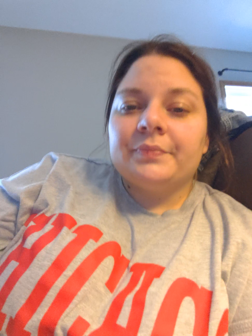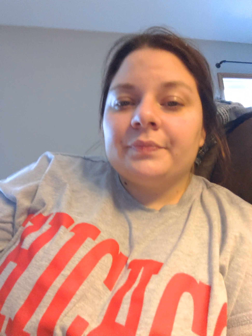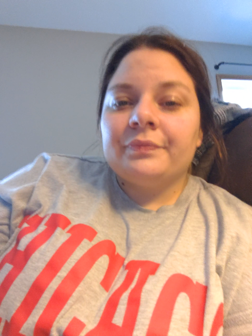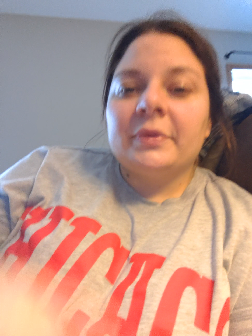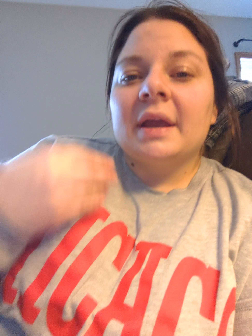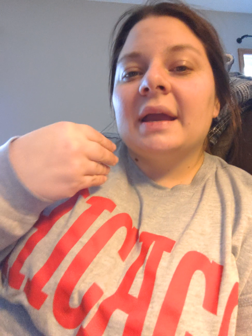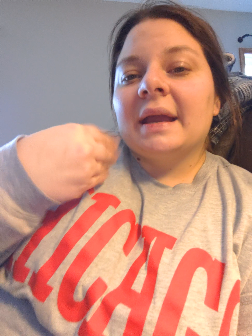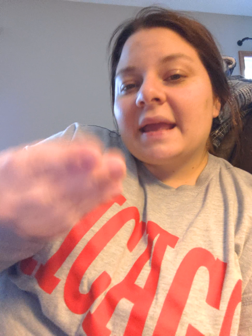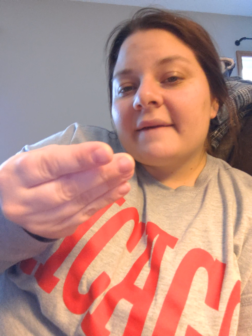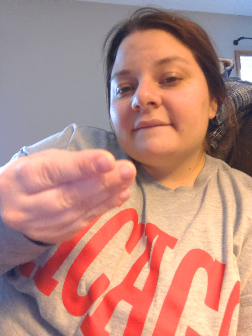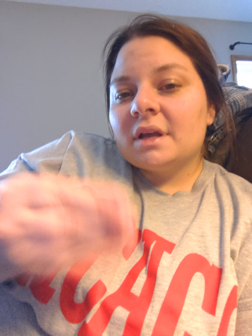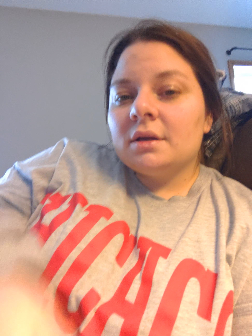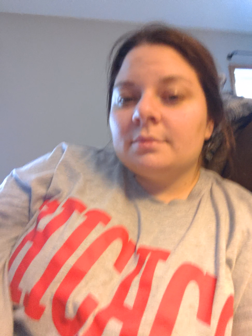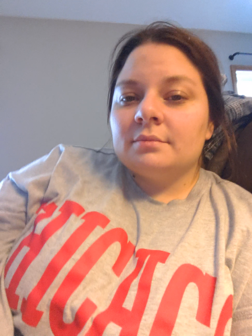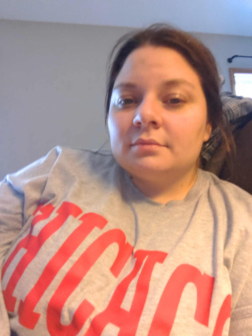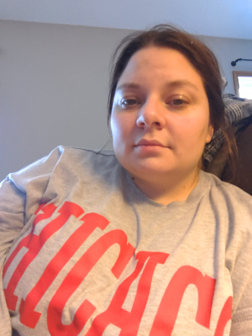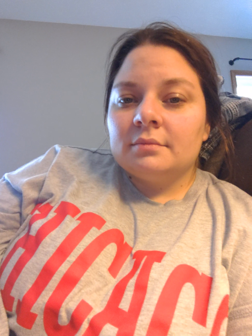give